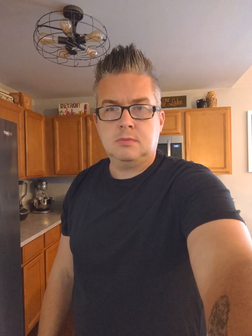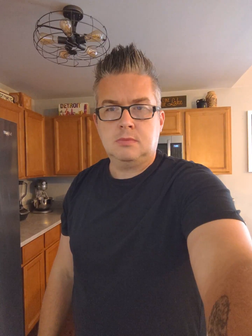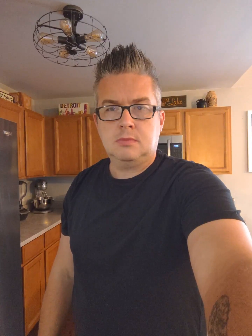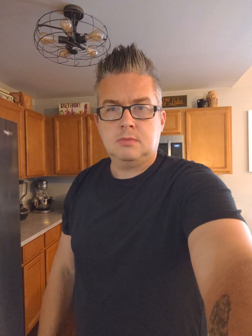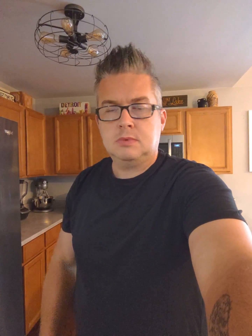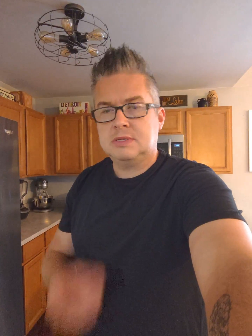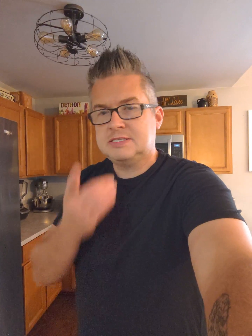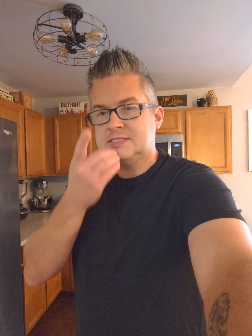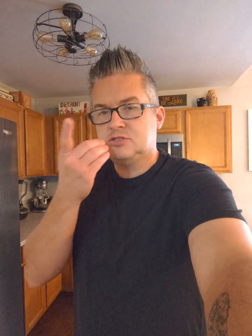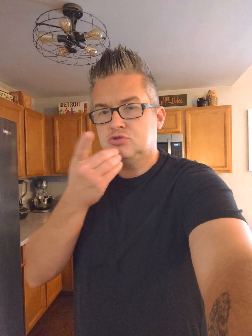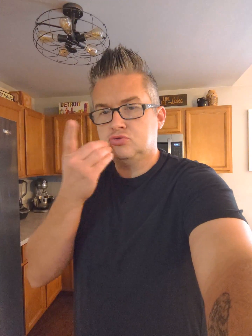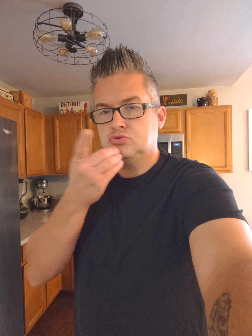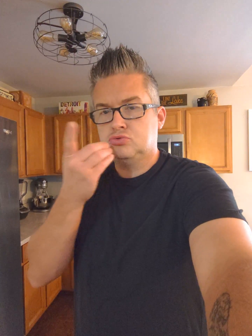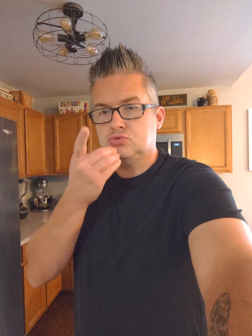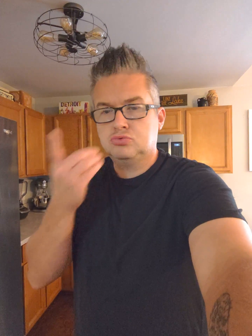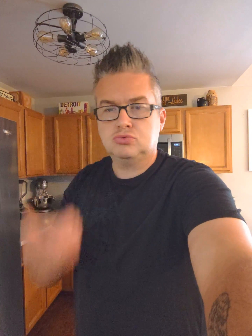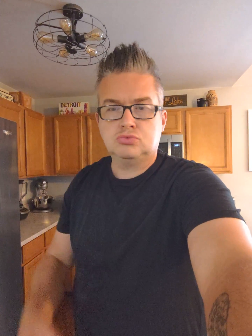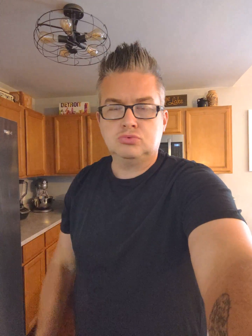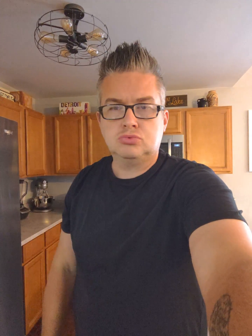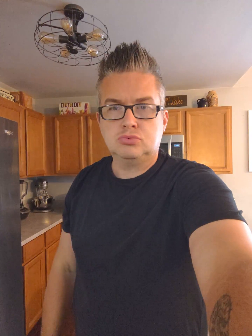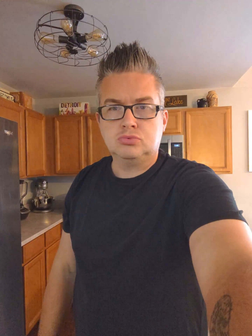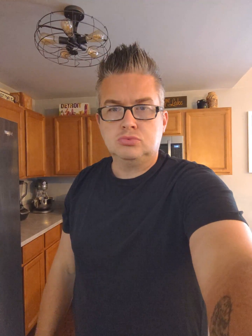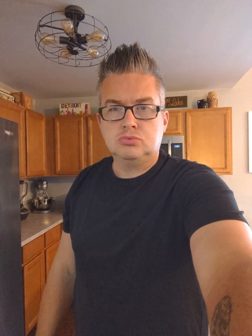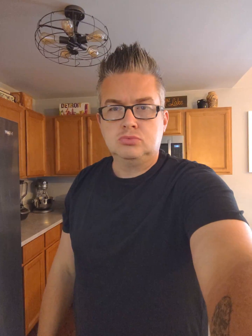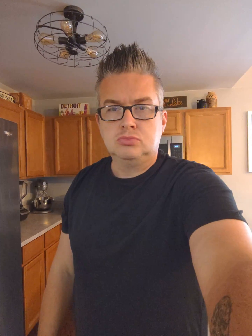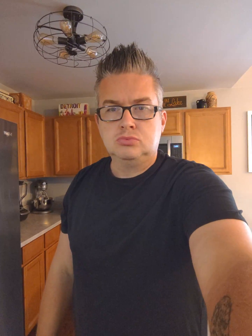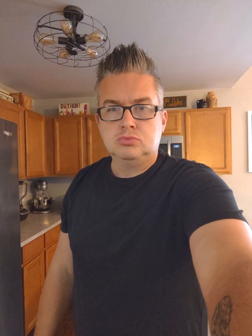dinner